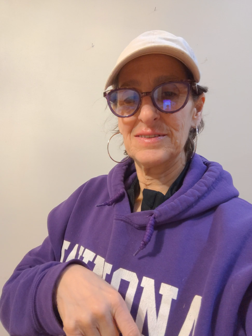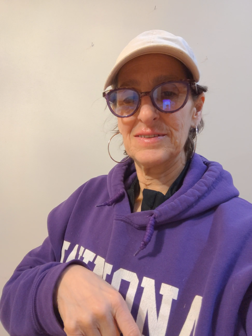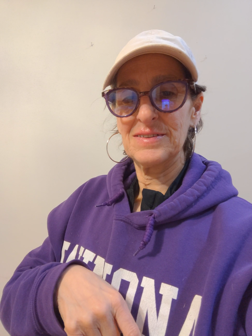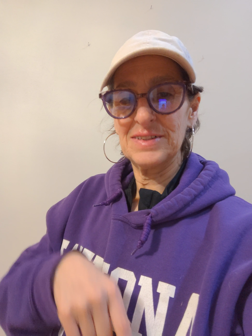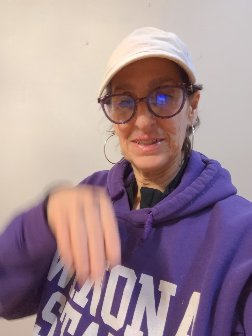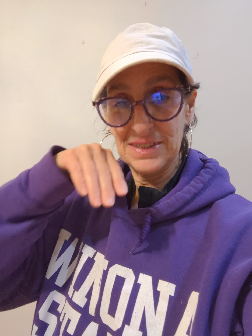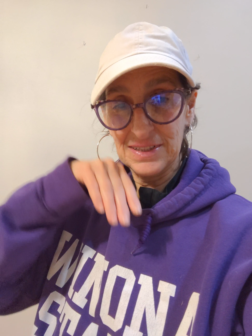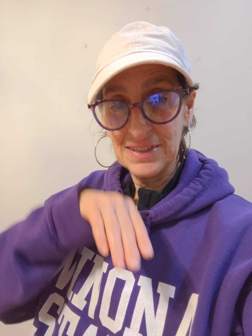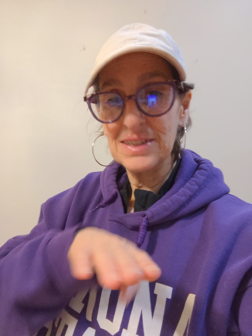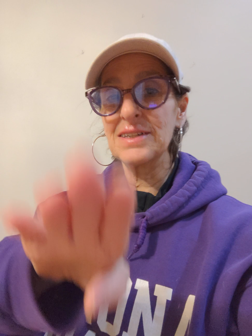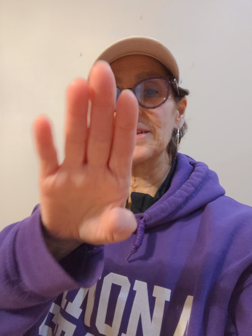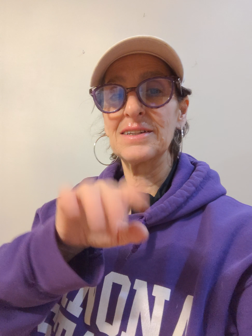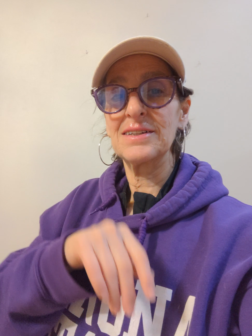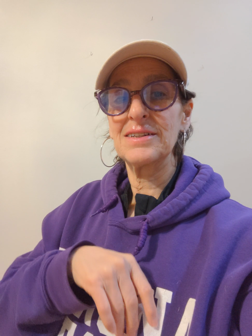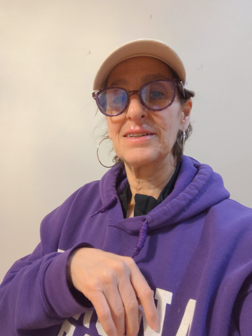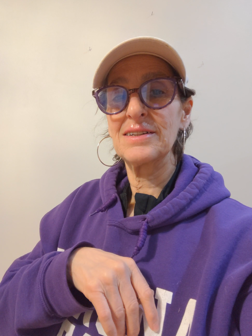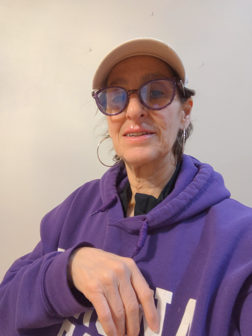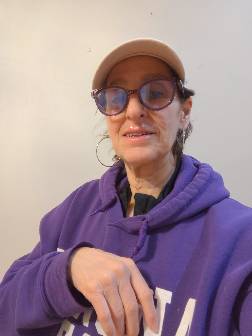into